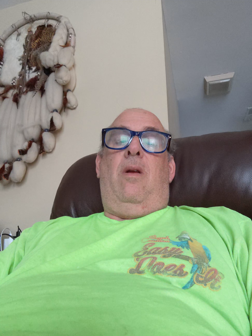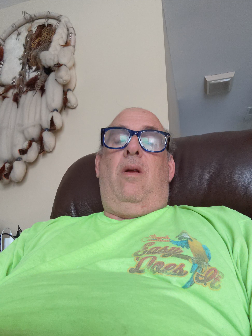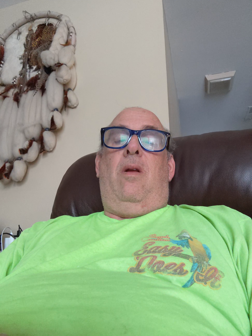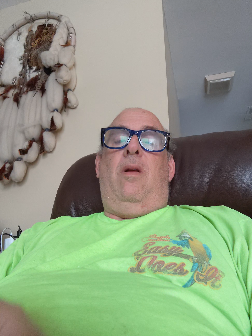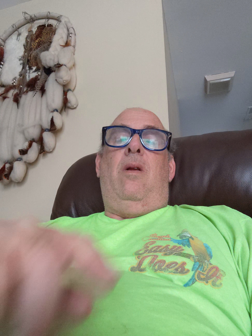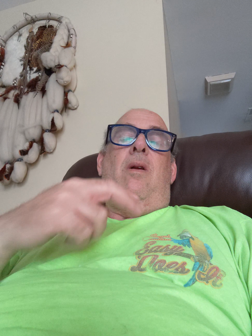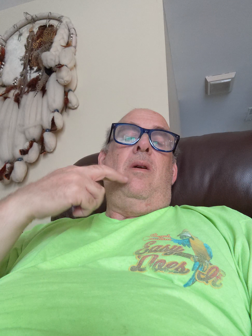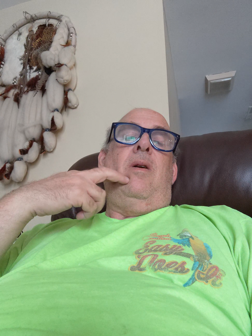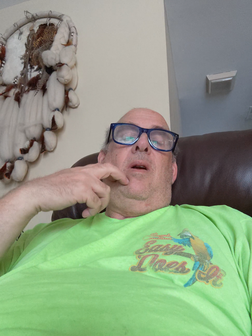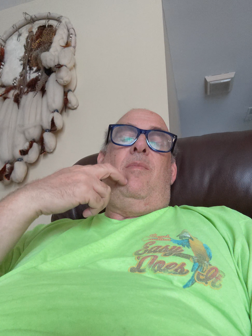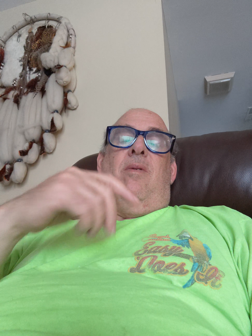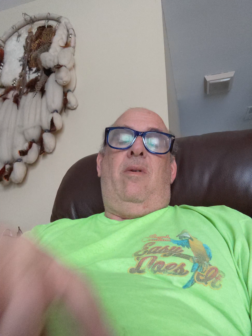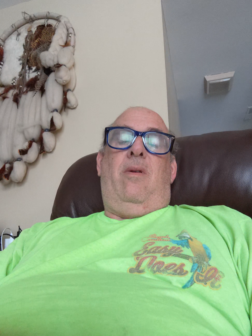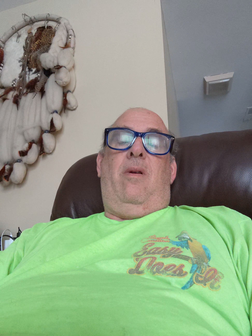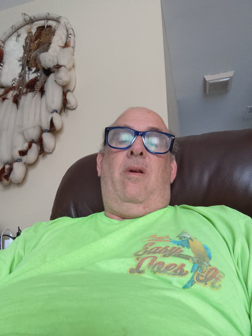gum